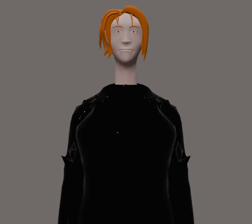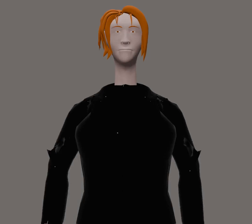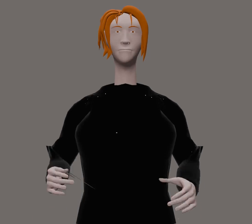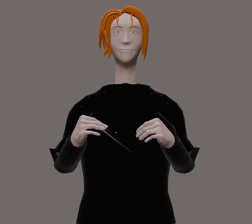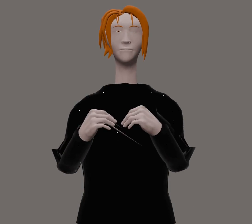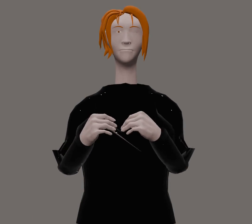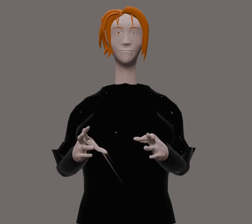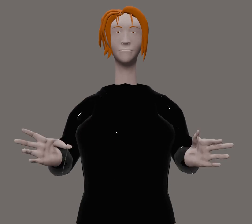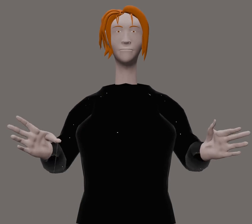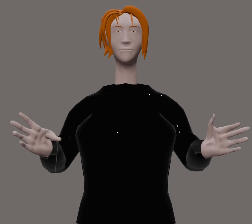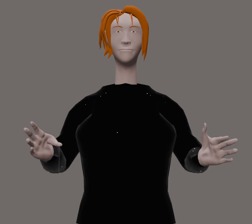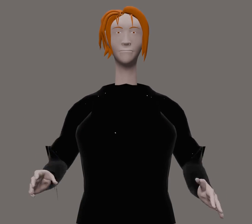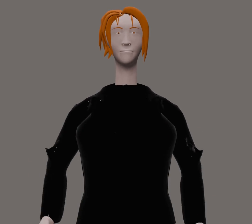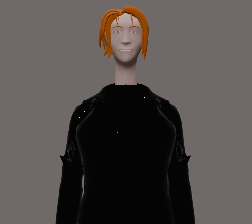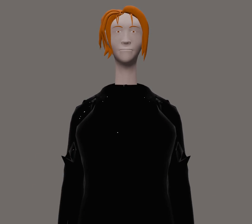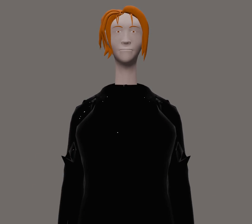Blow it